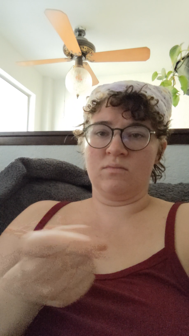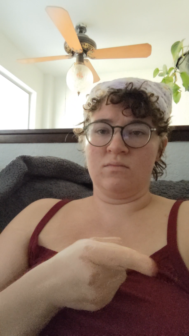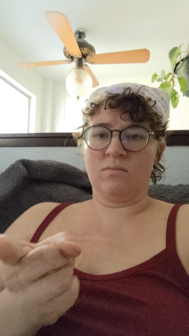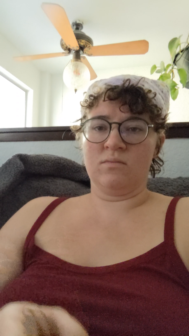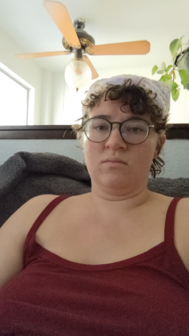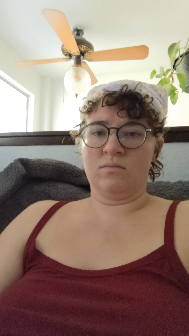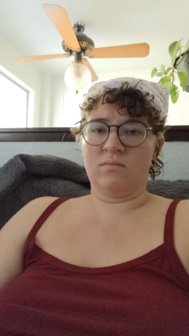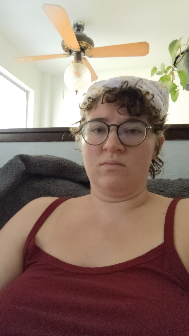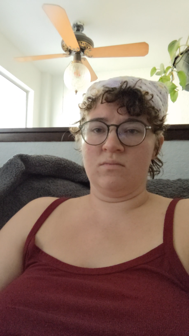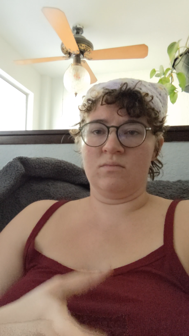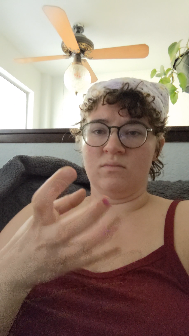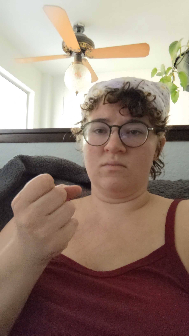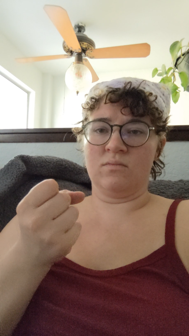get